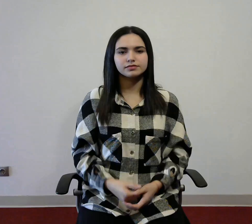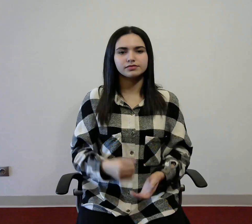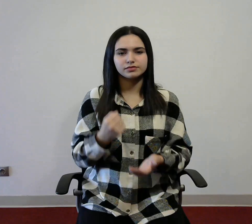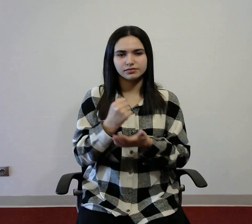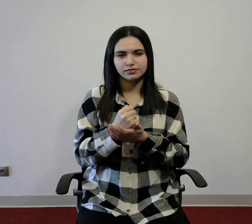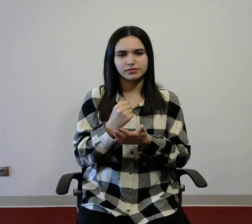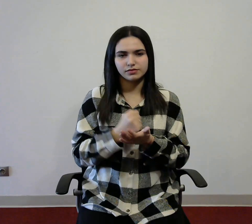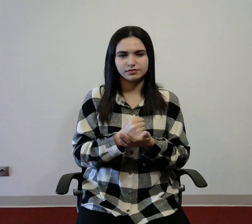viza